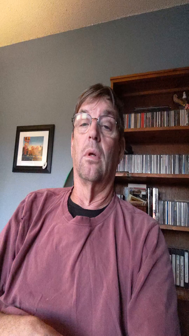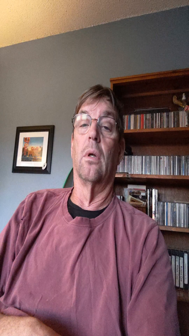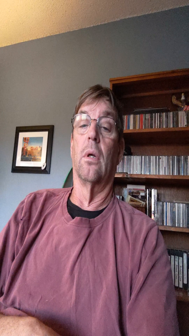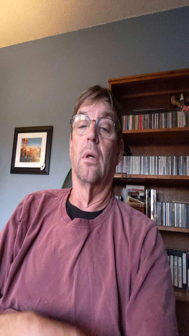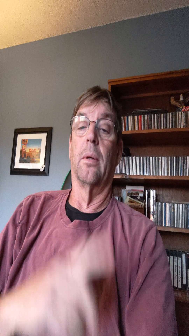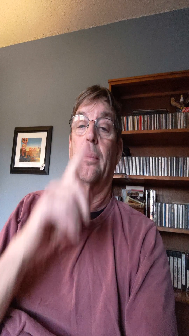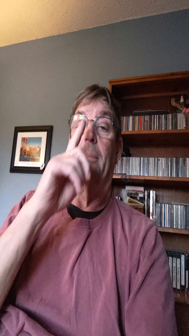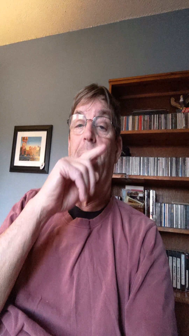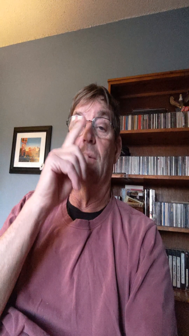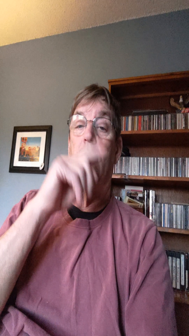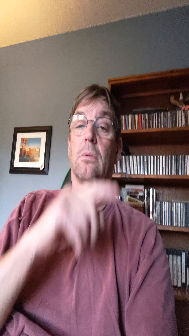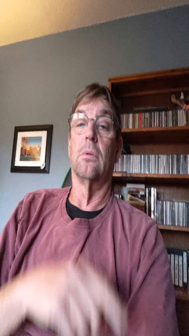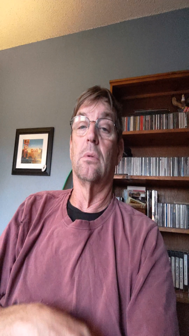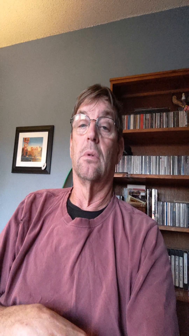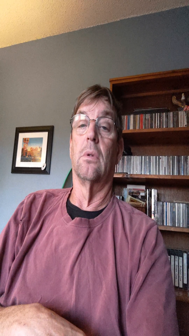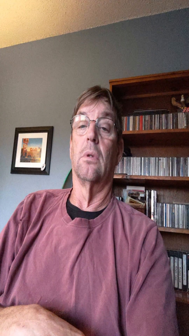mouse